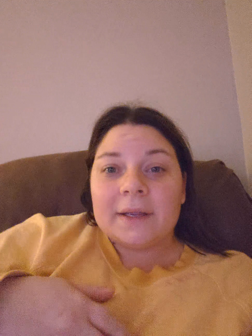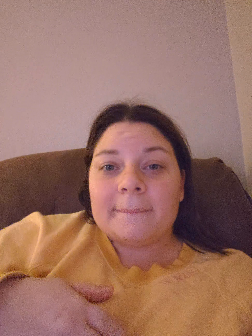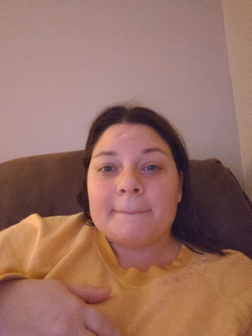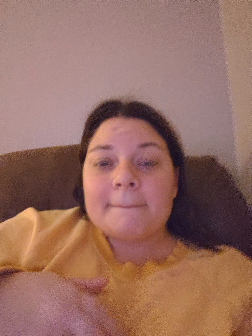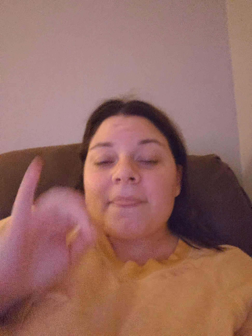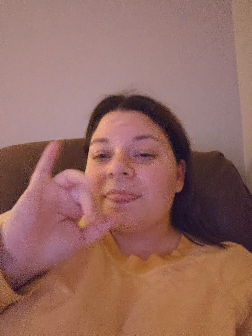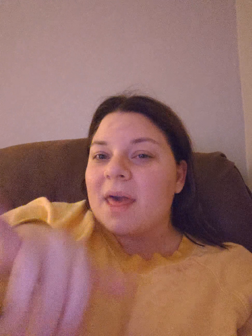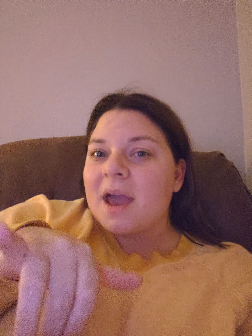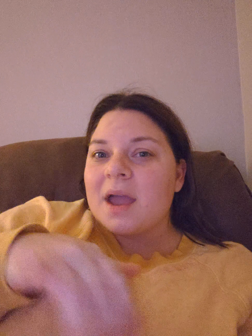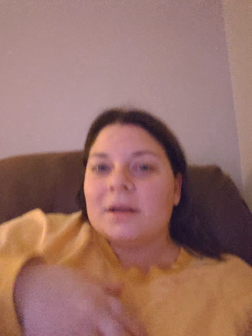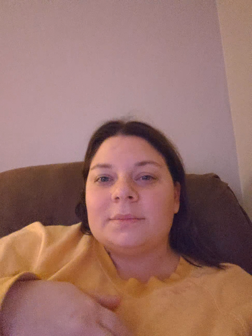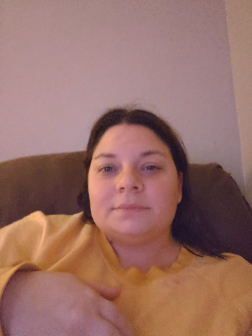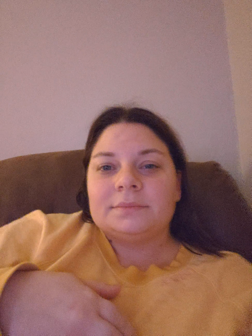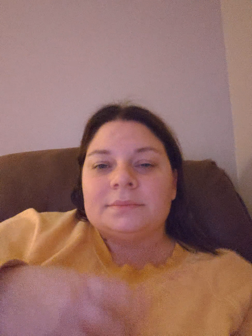that